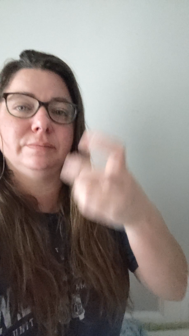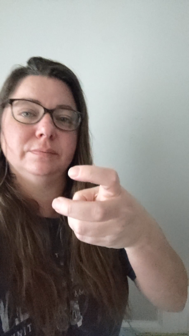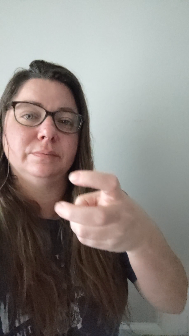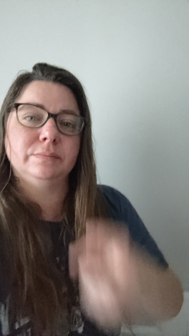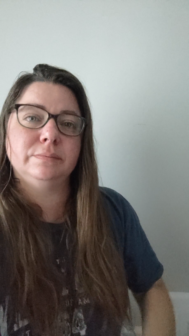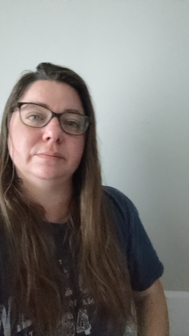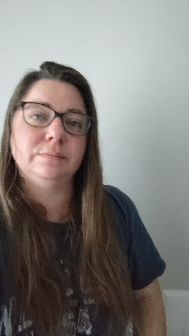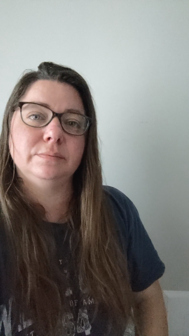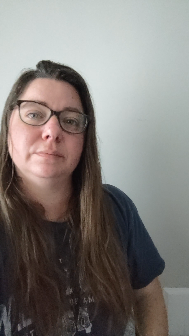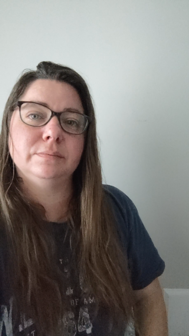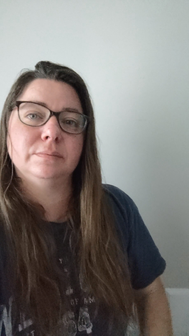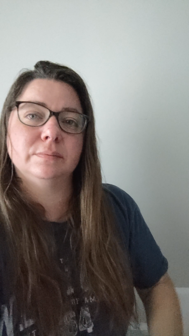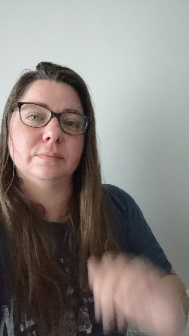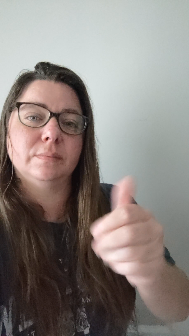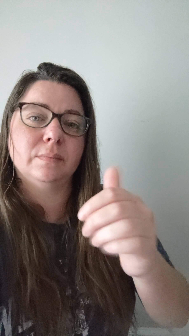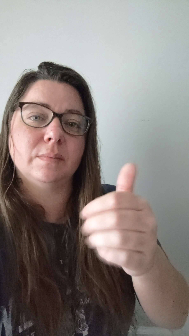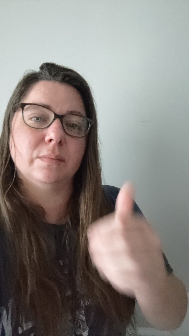how